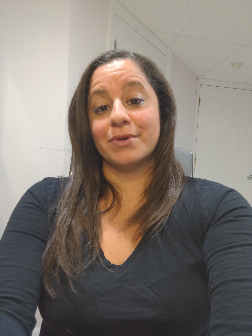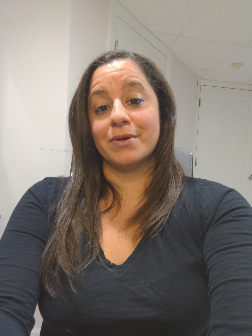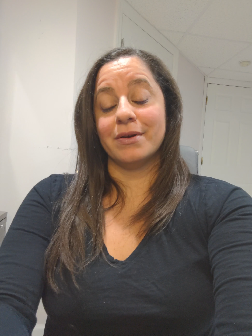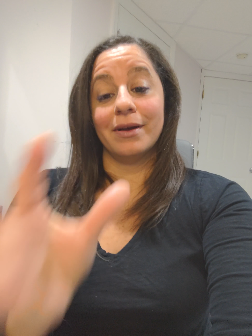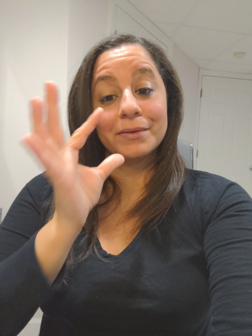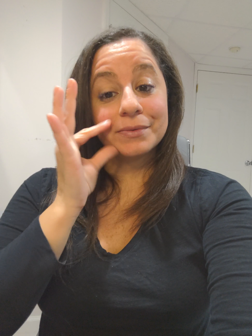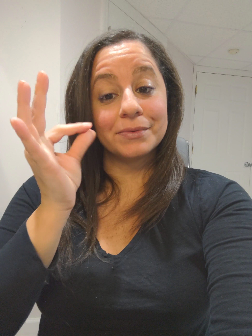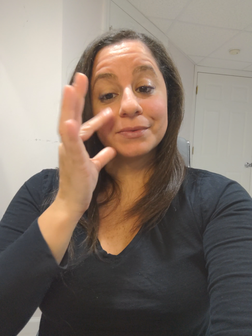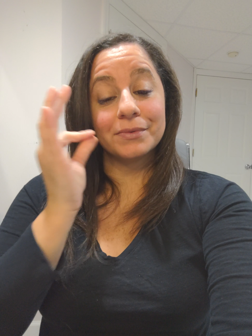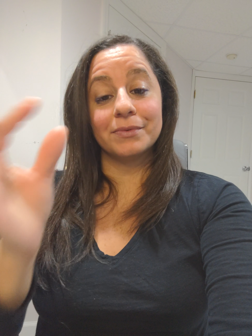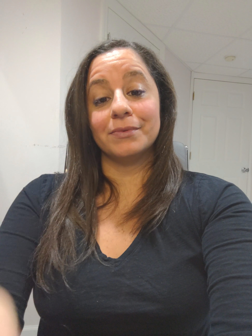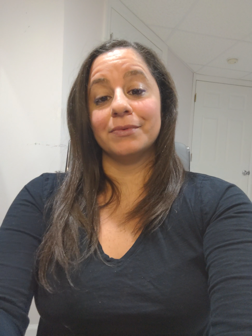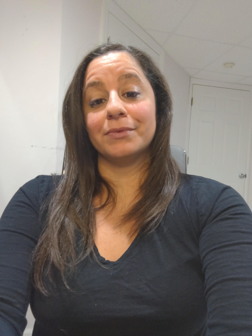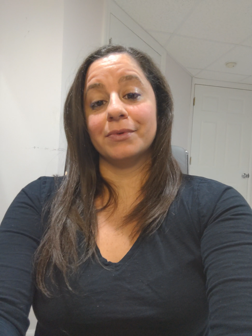cat